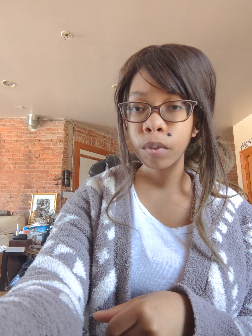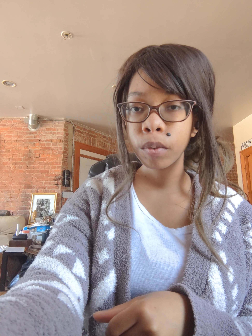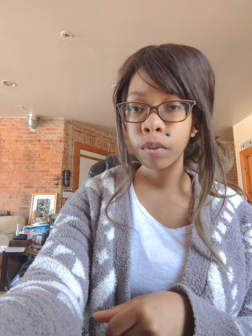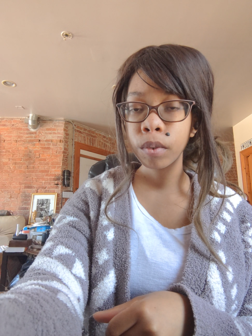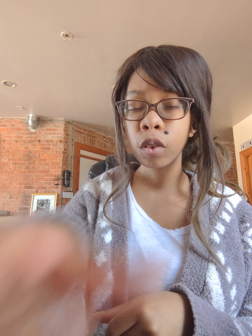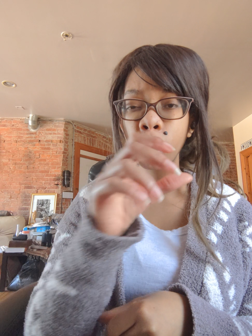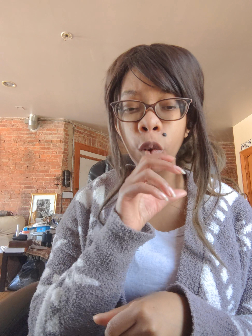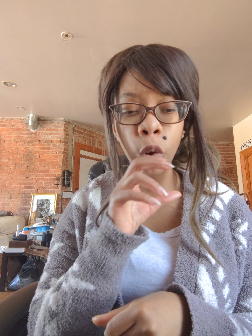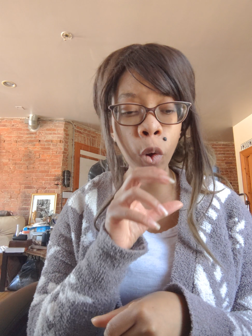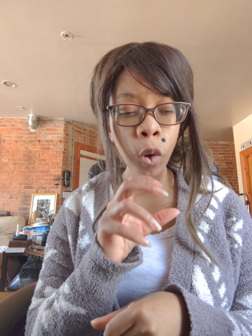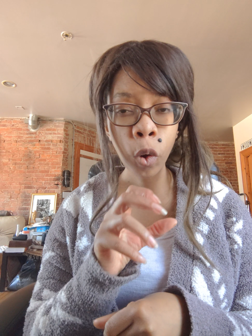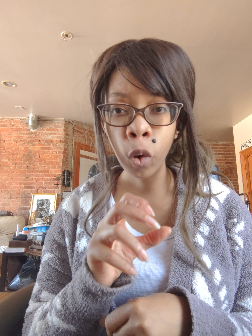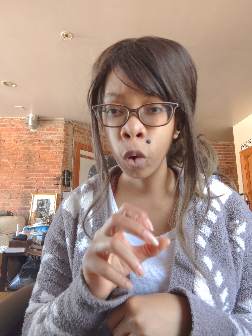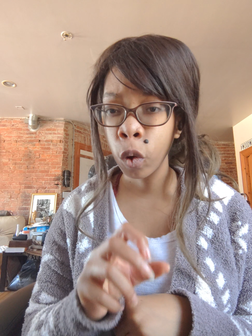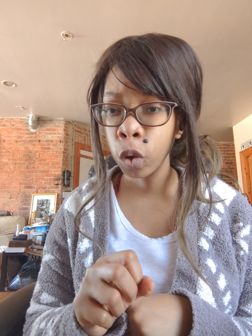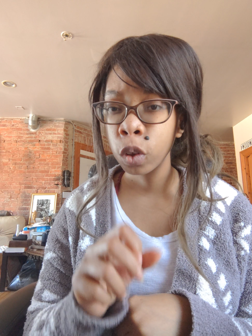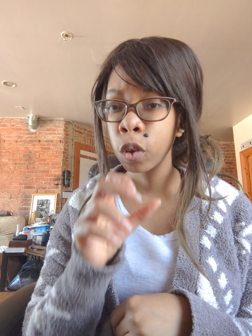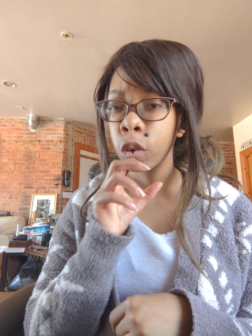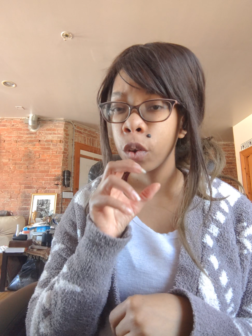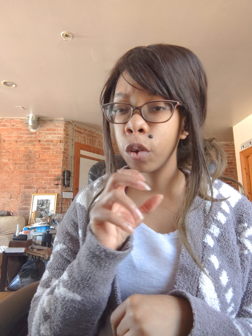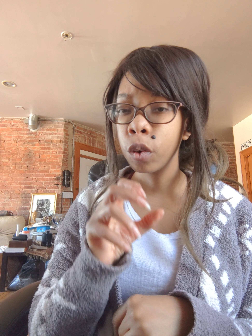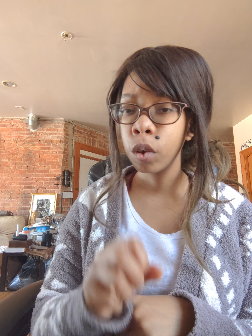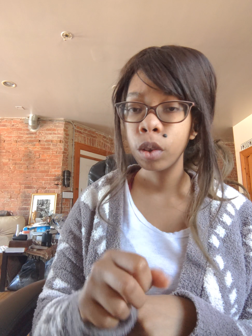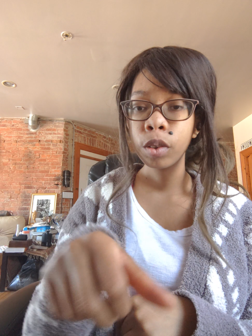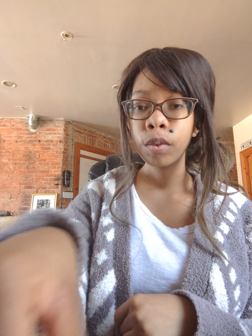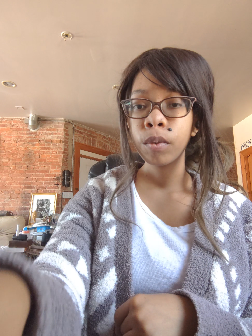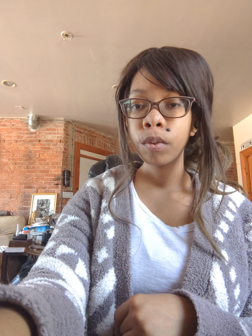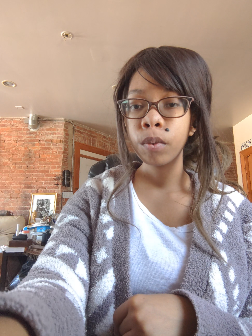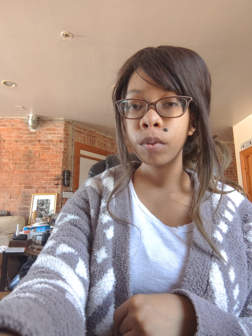old